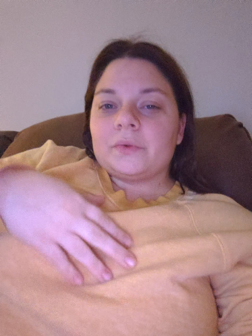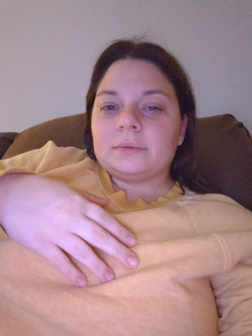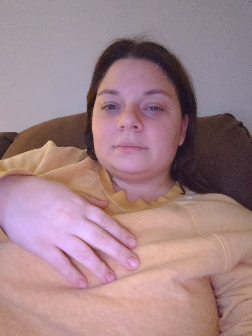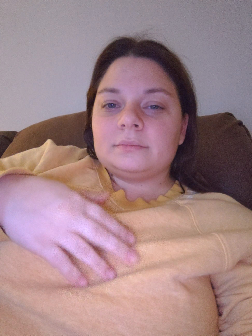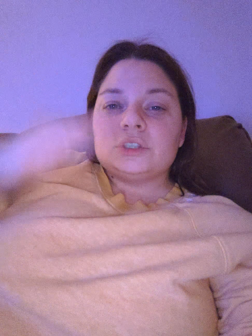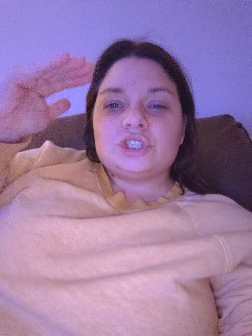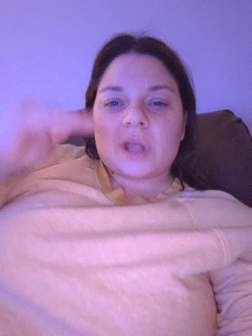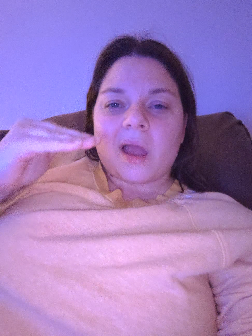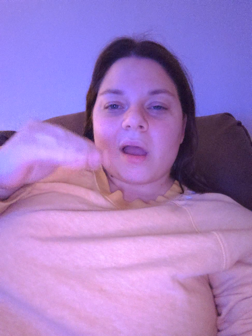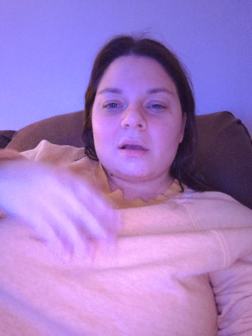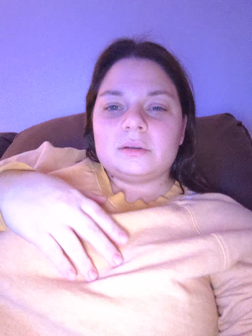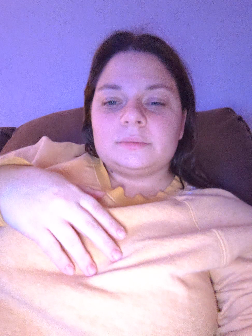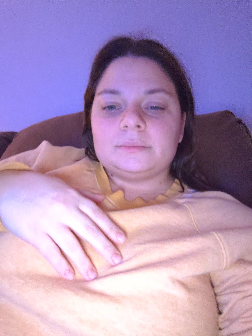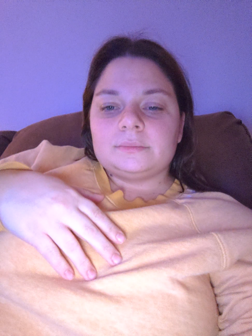child